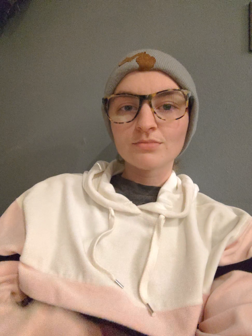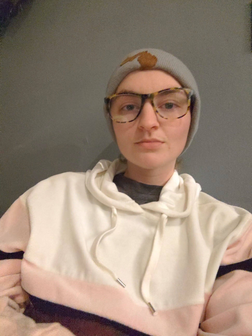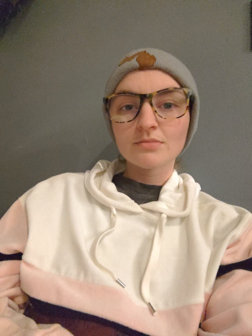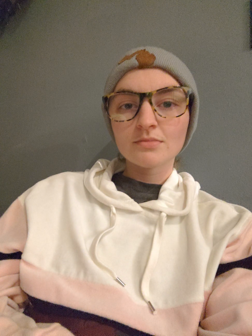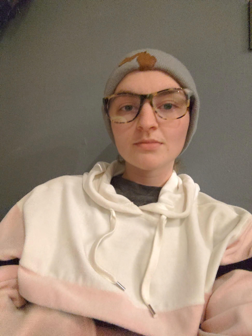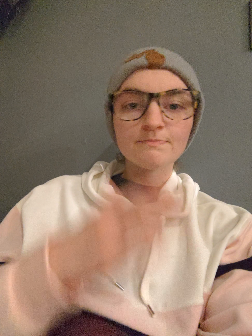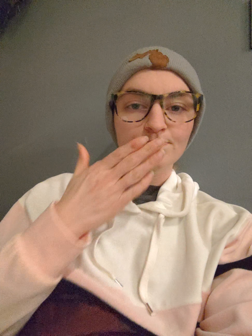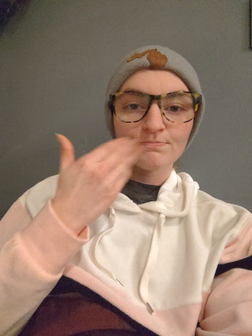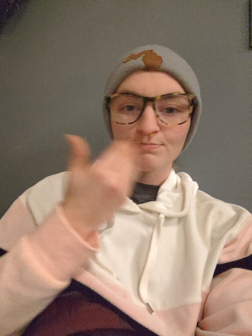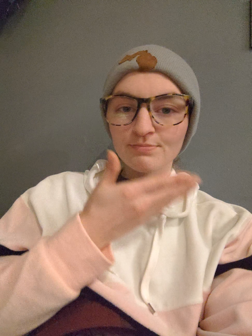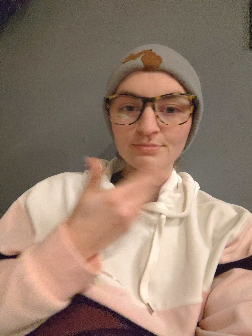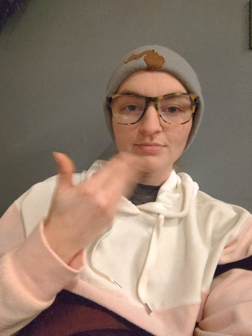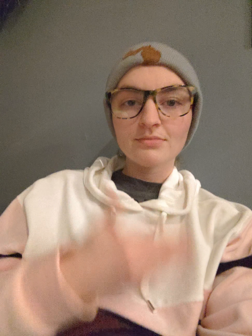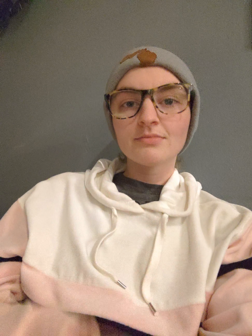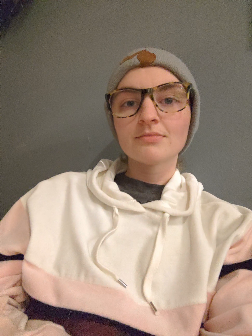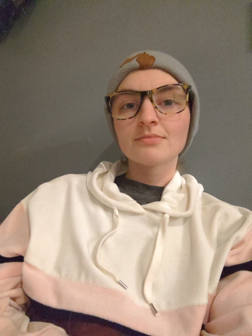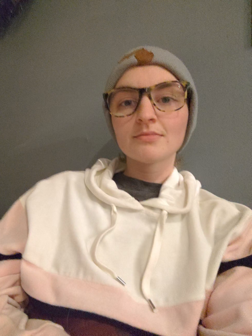napkin